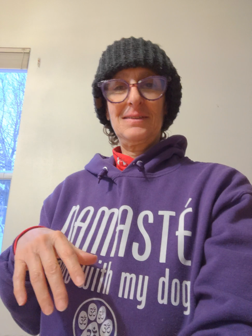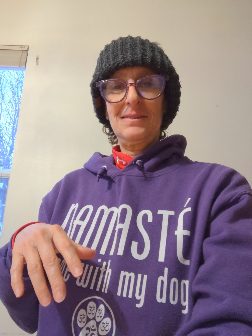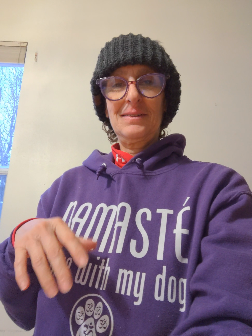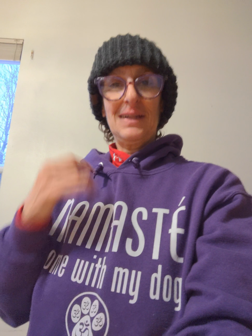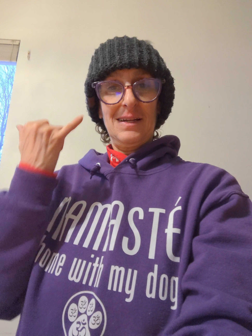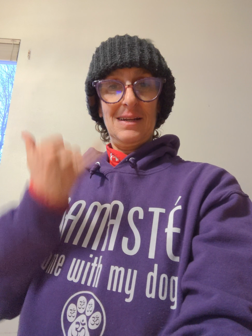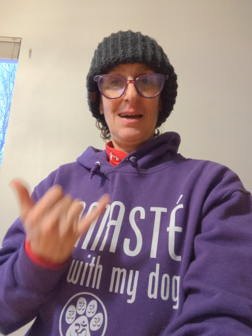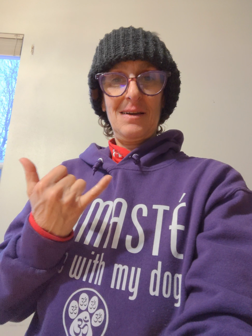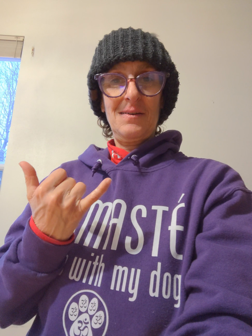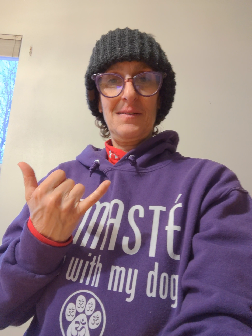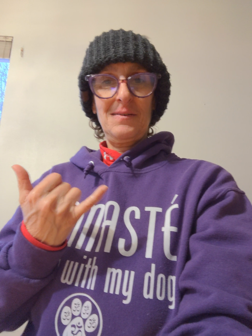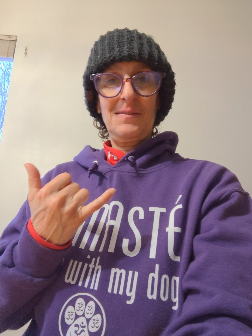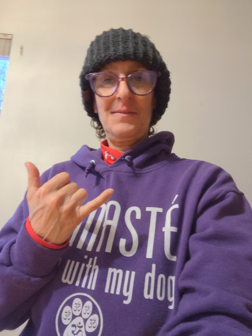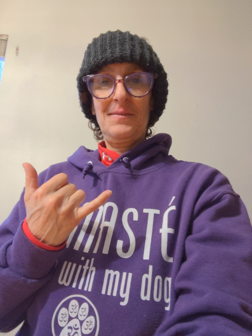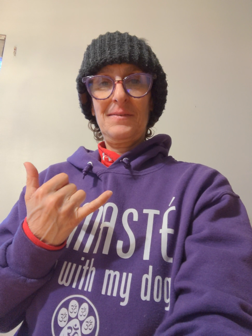now